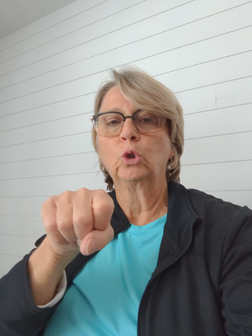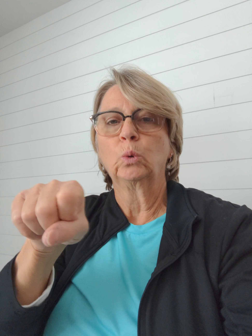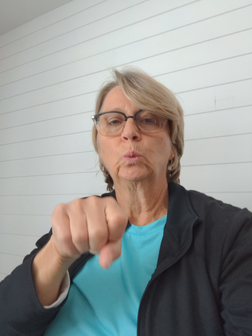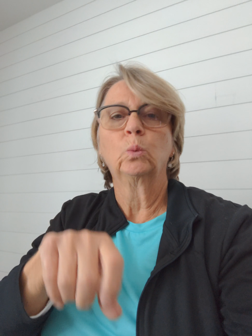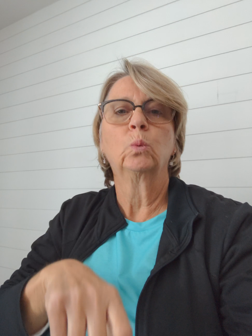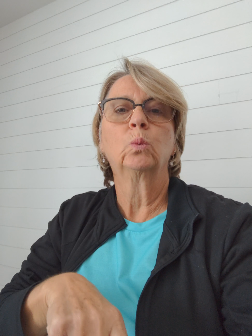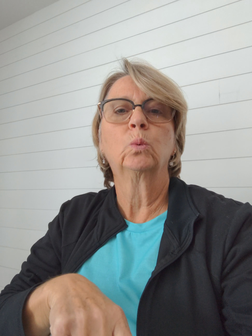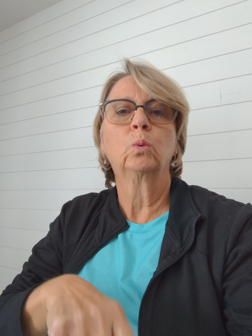shoe